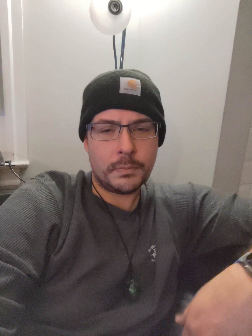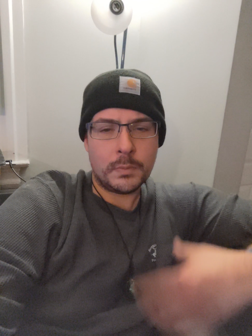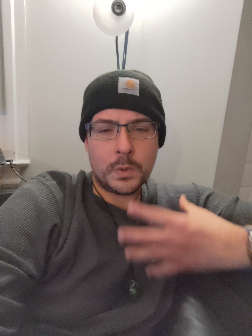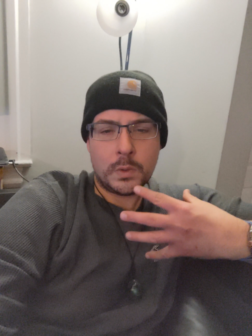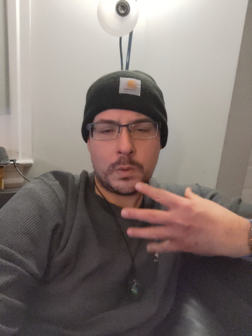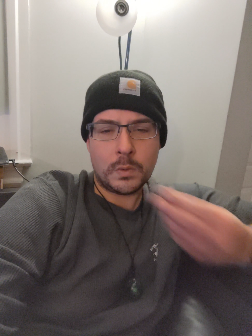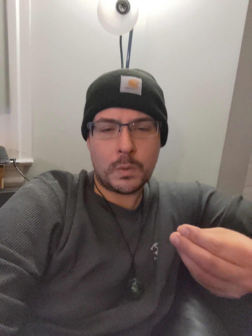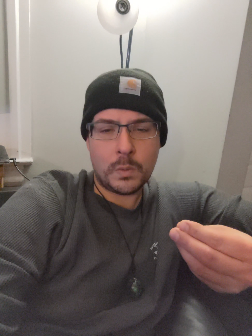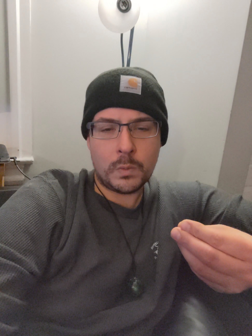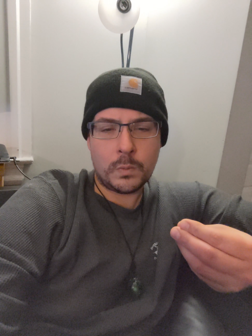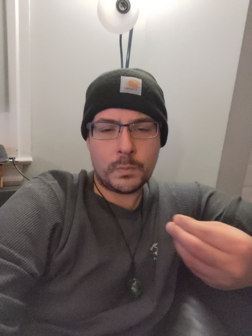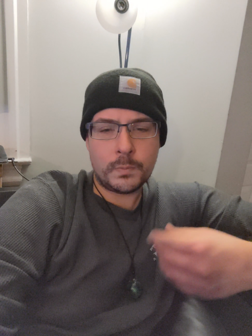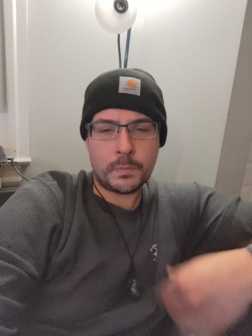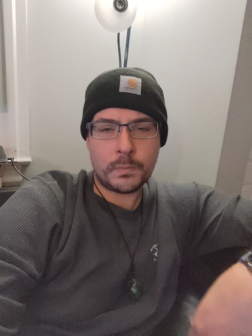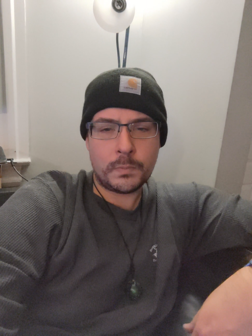go